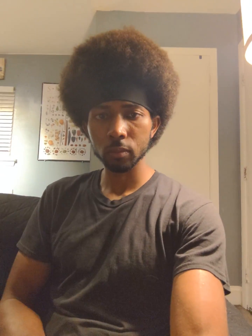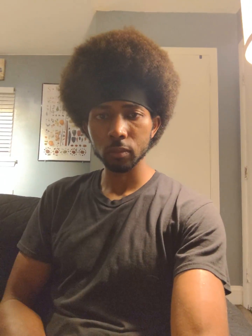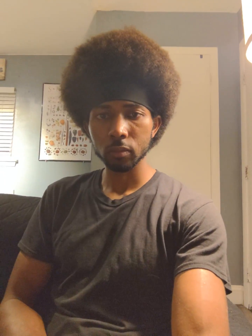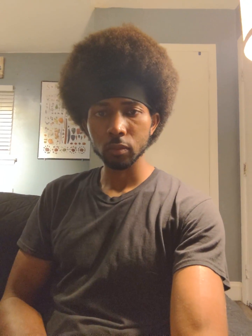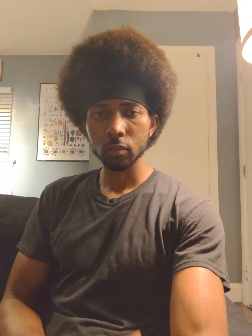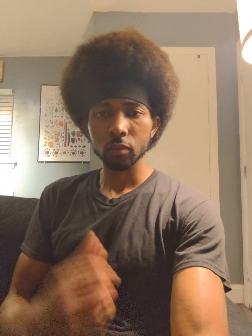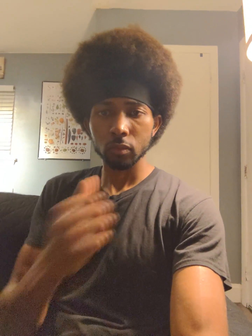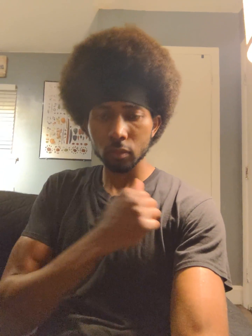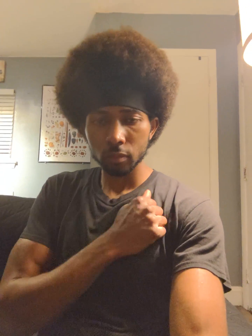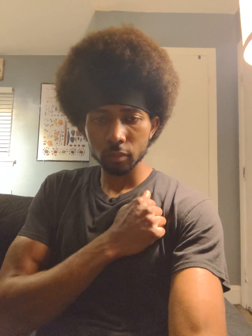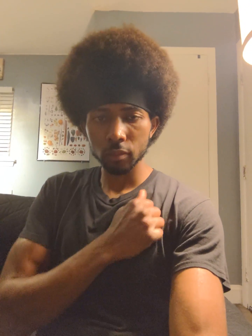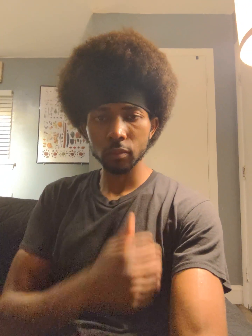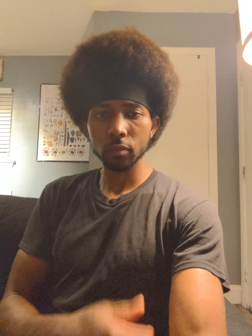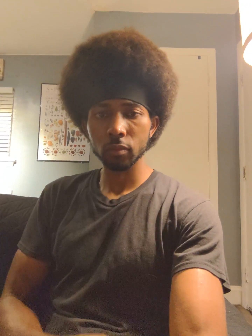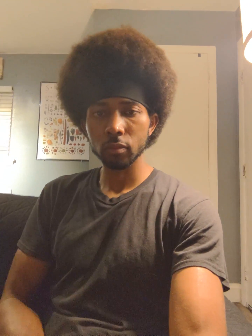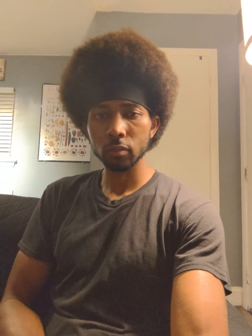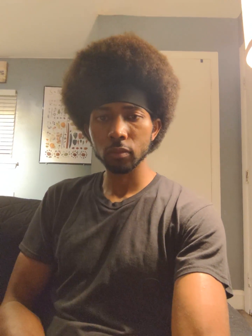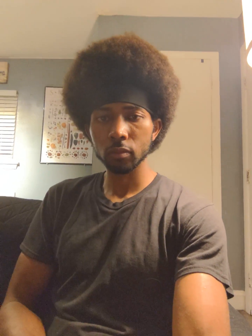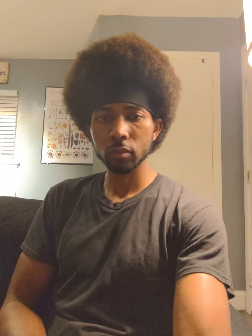hug